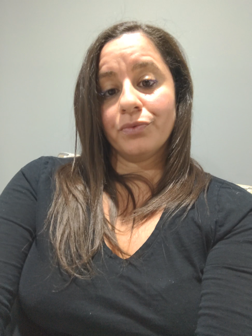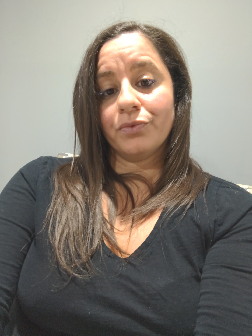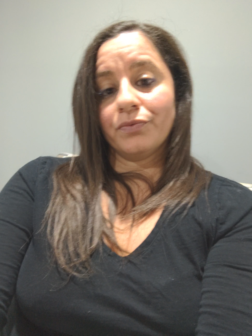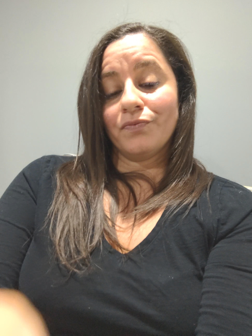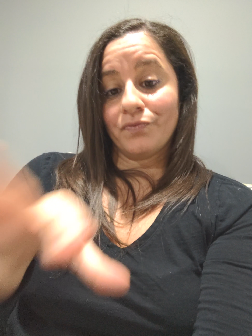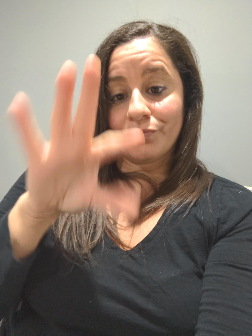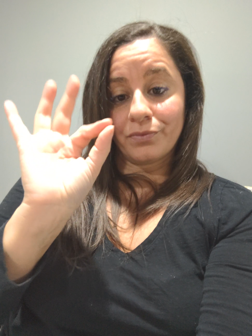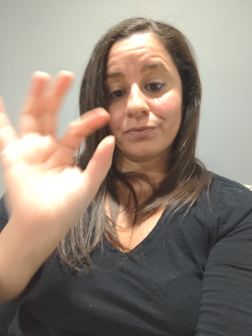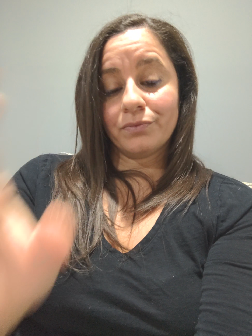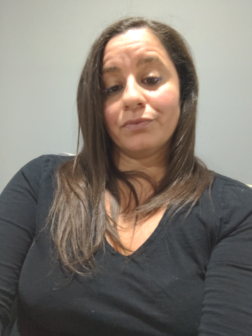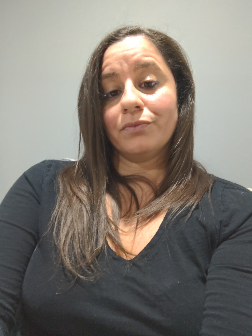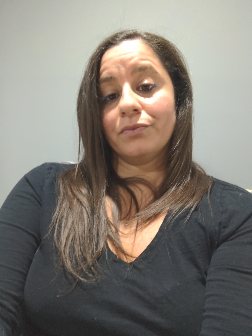find